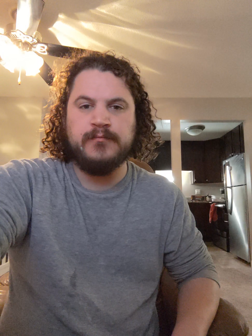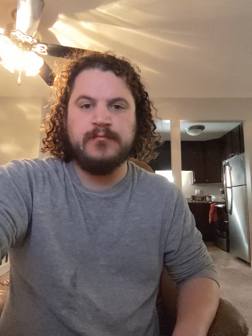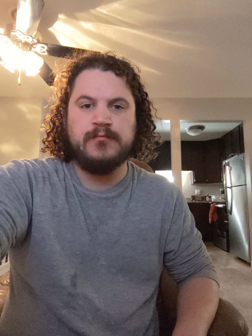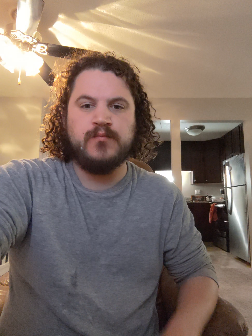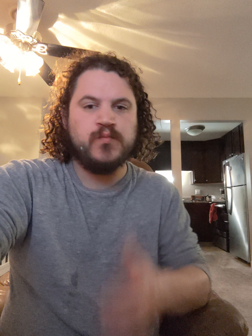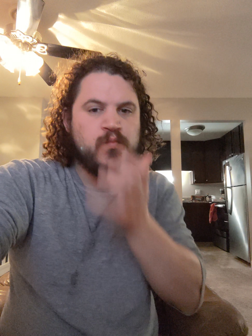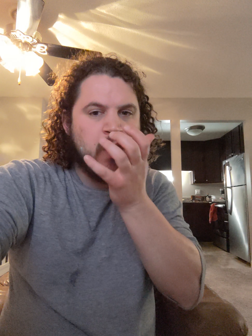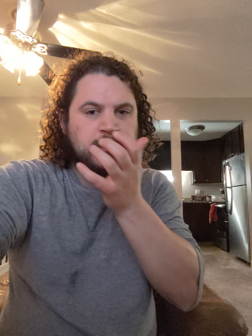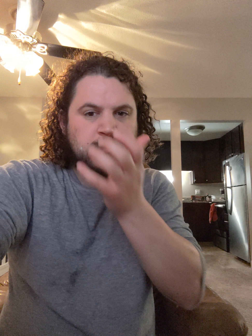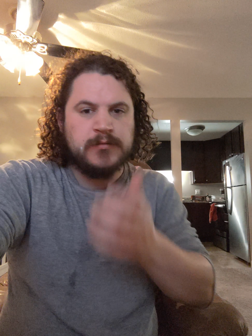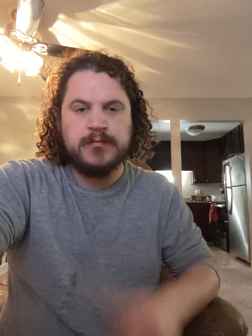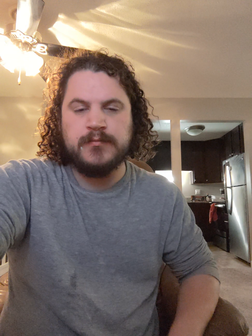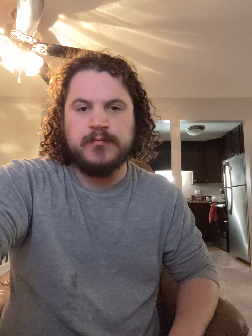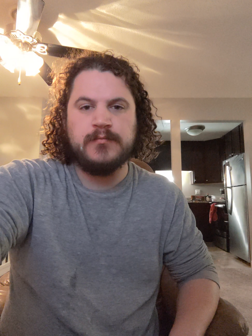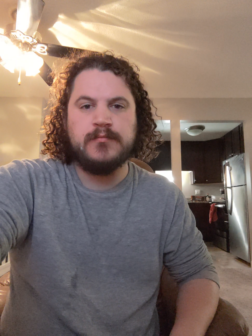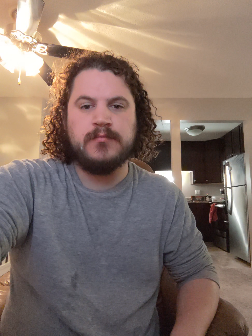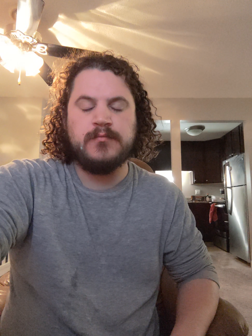grass